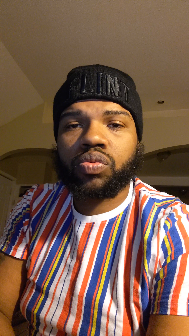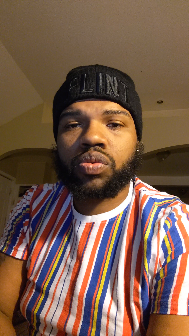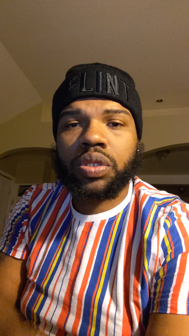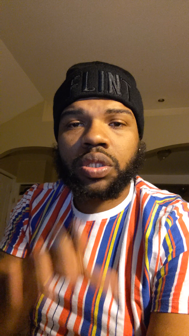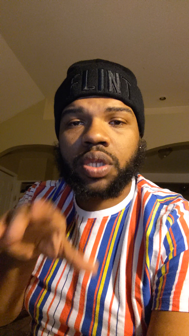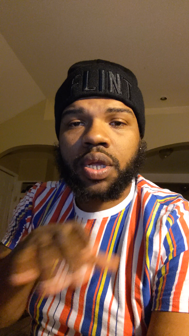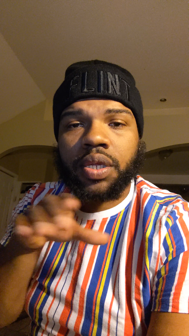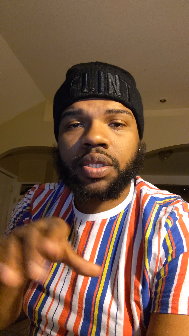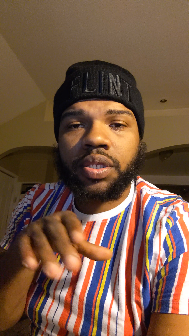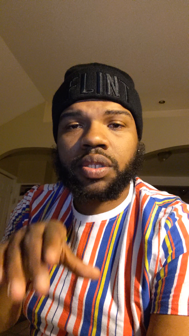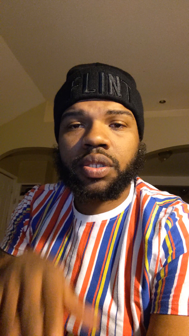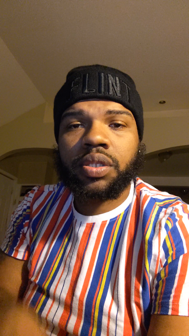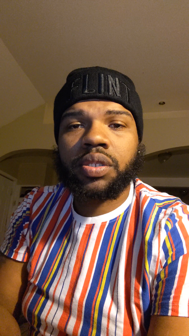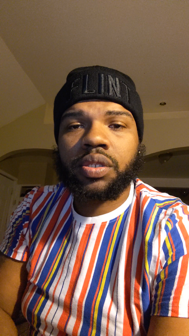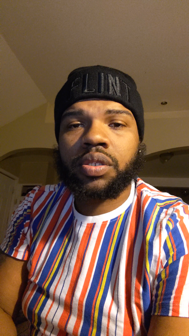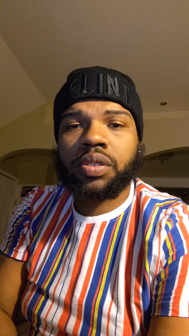does